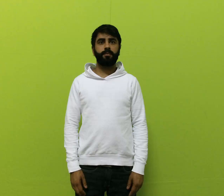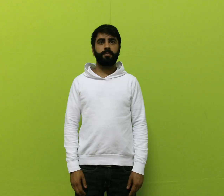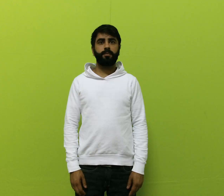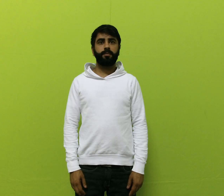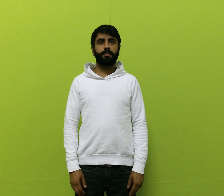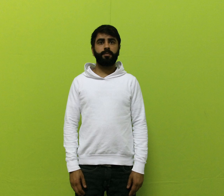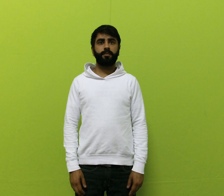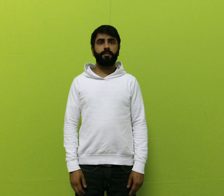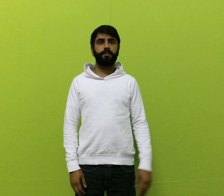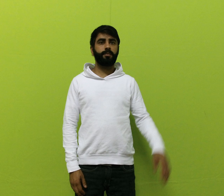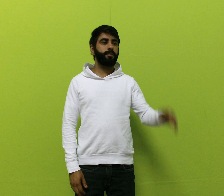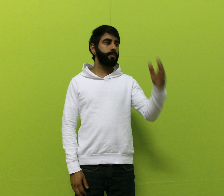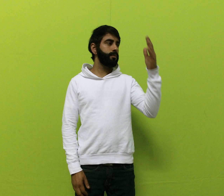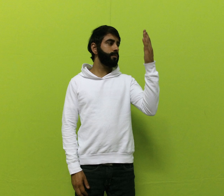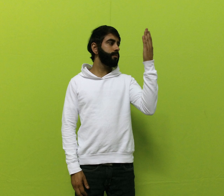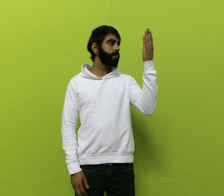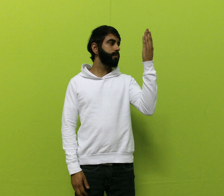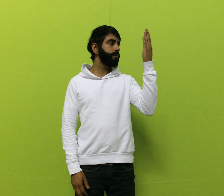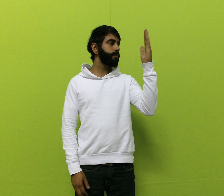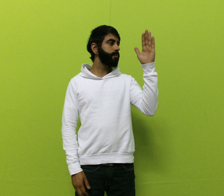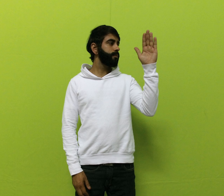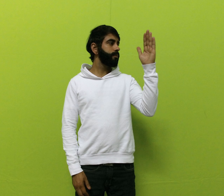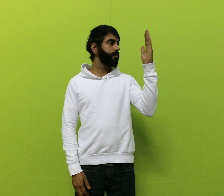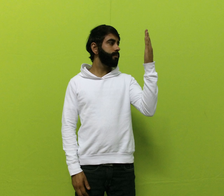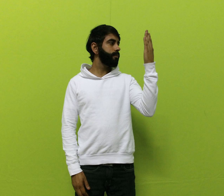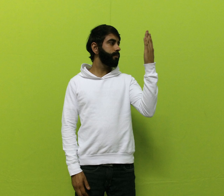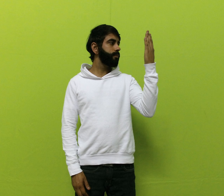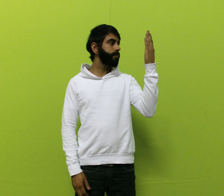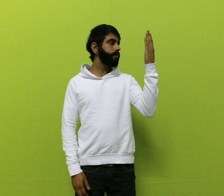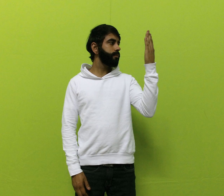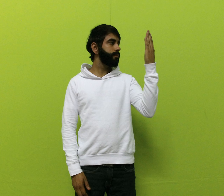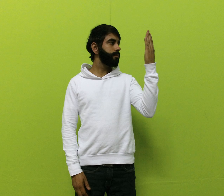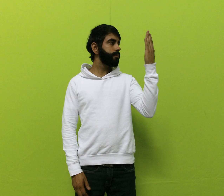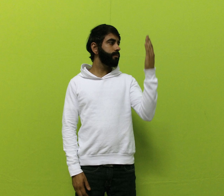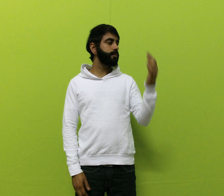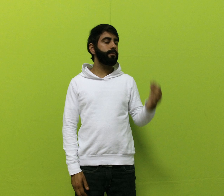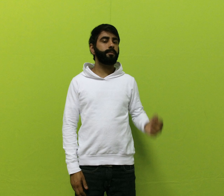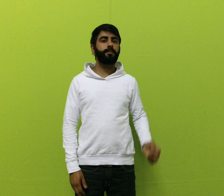espelho